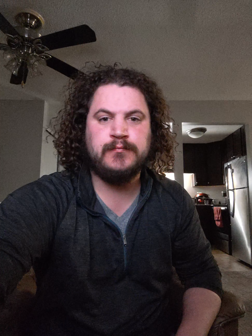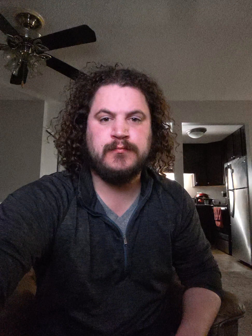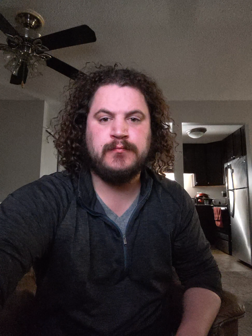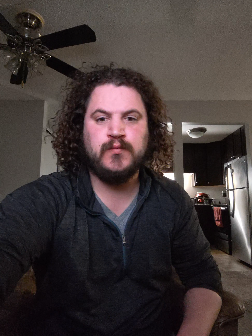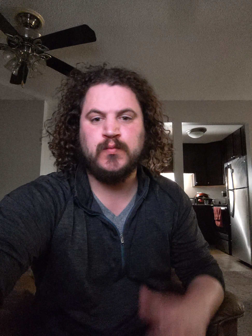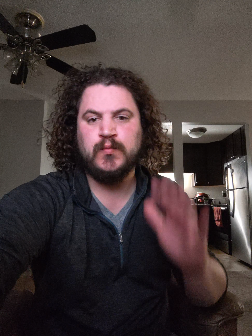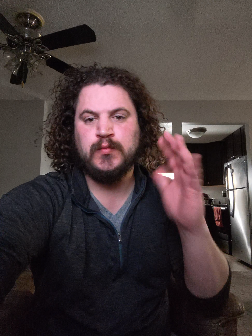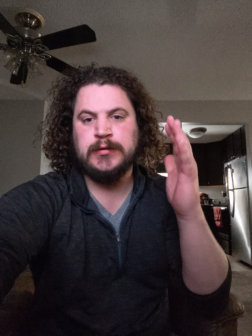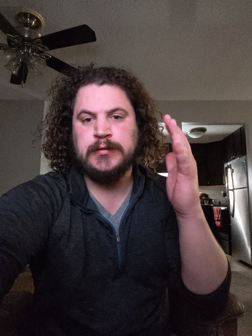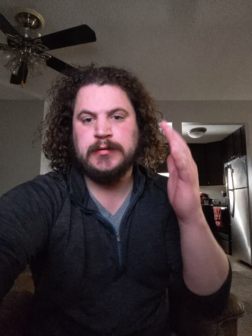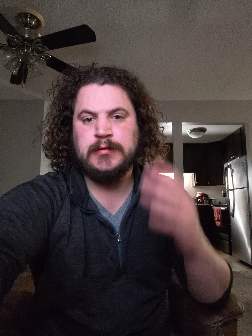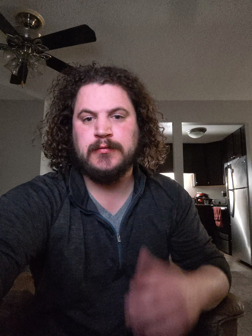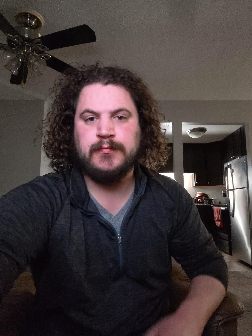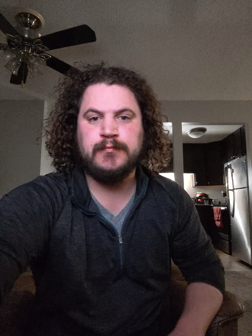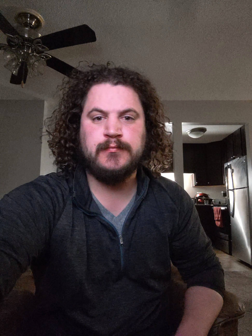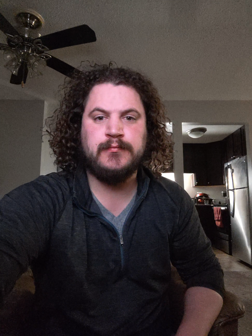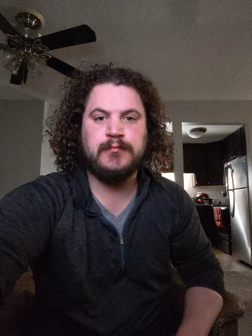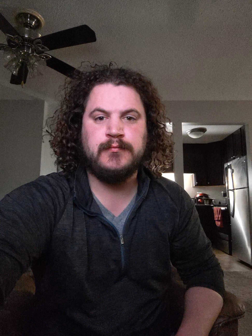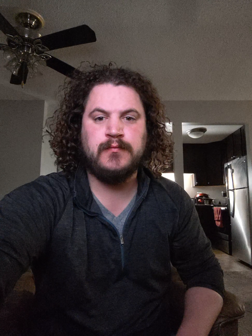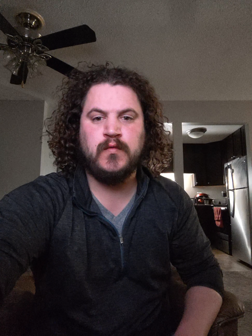tree